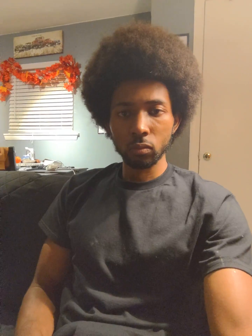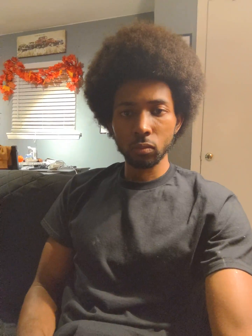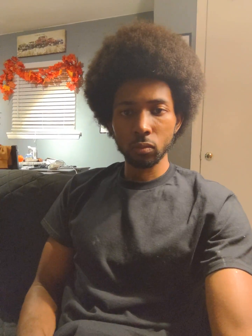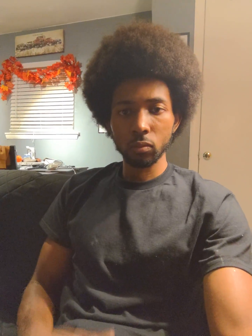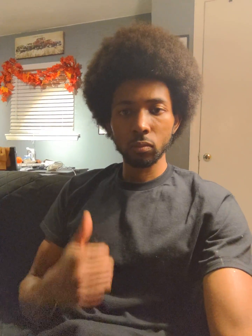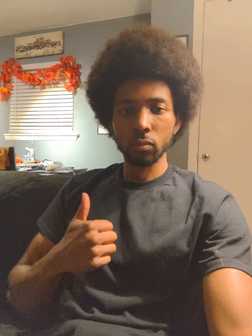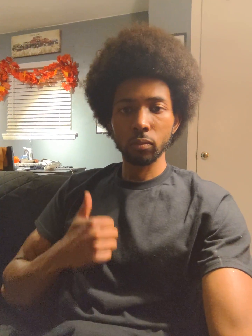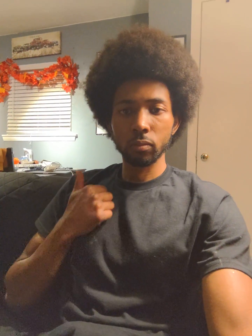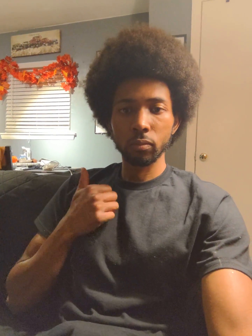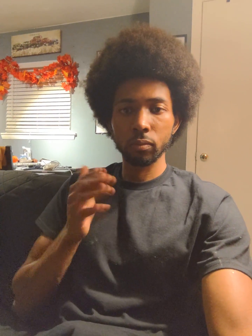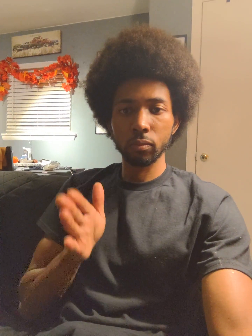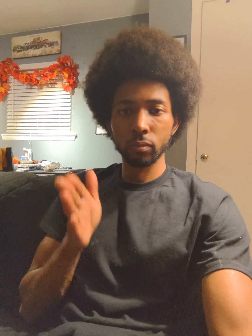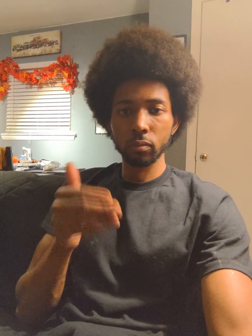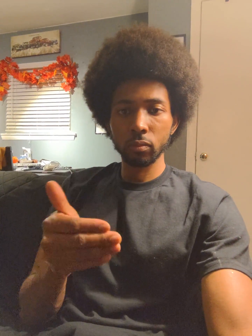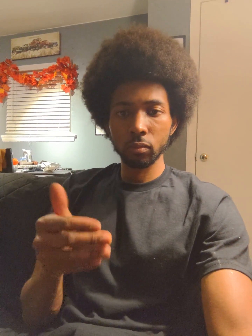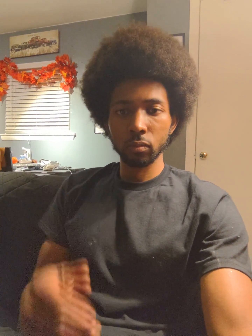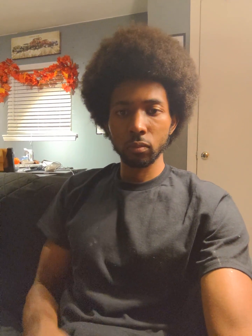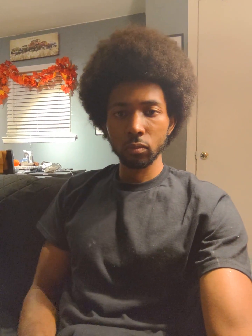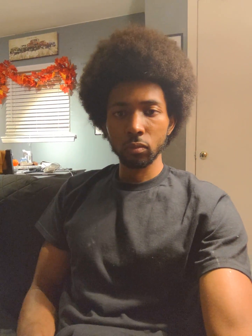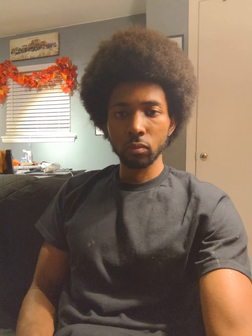living room